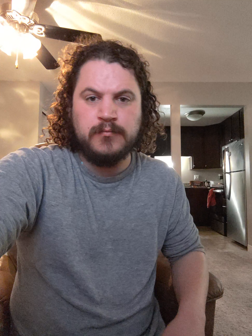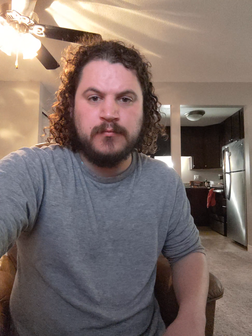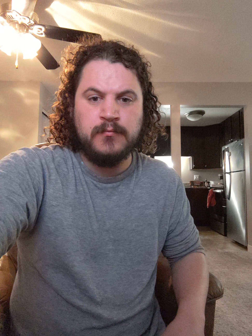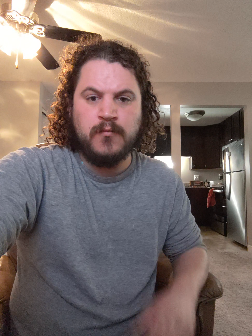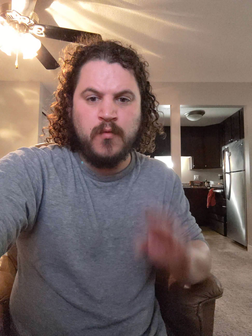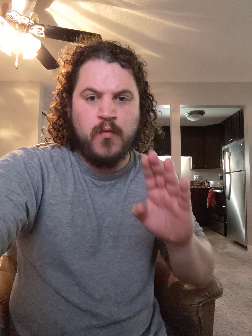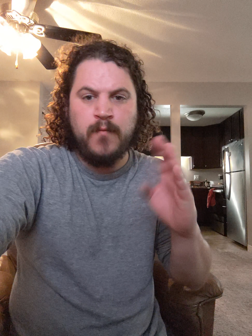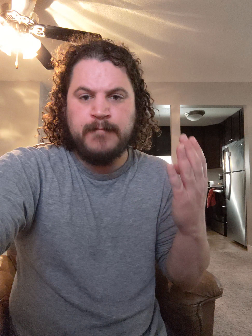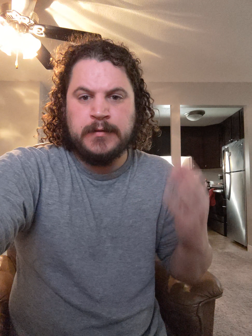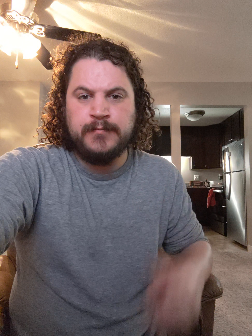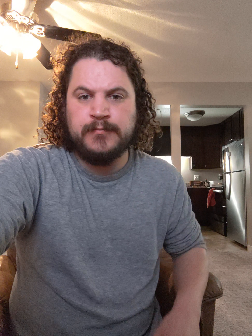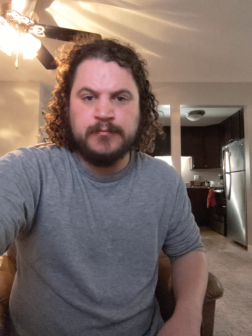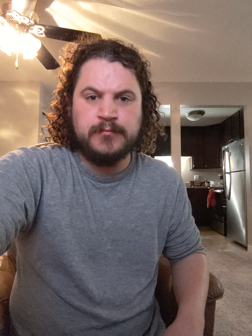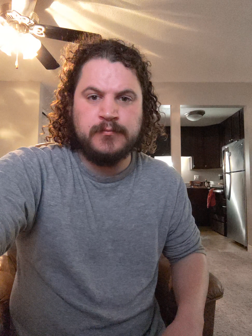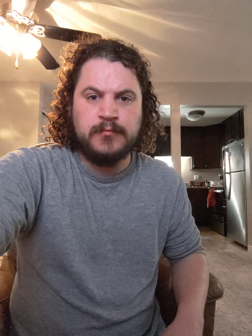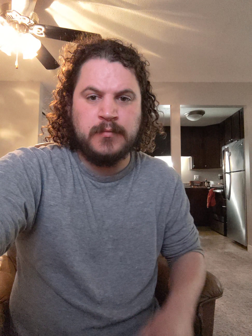open